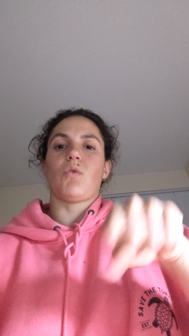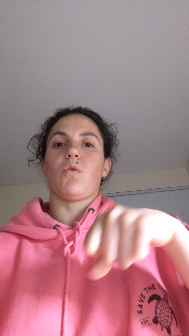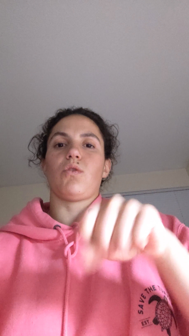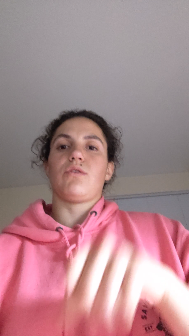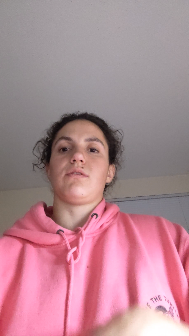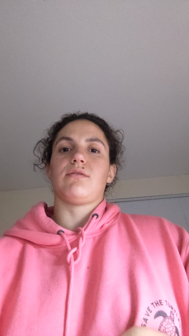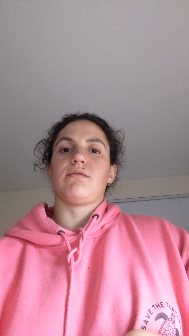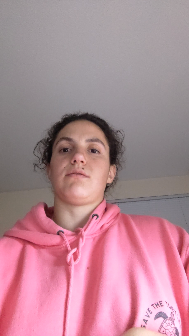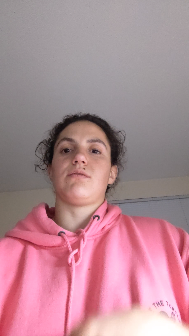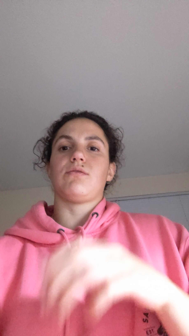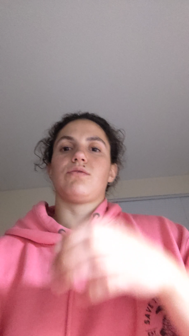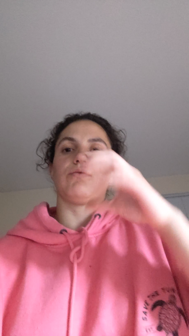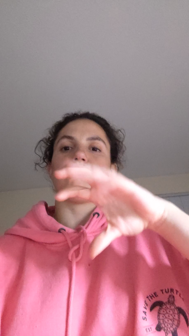jar